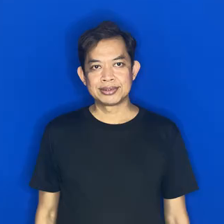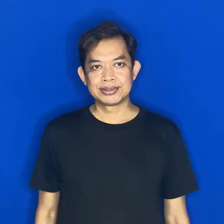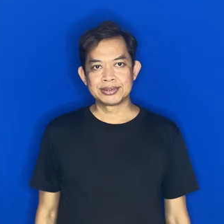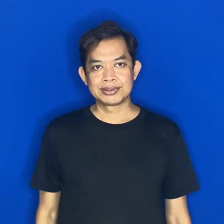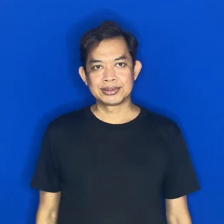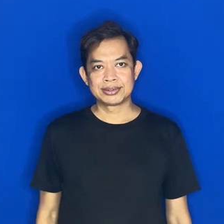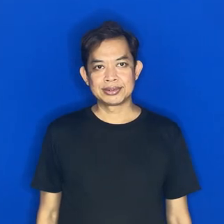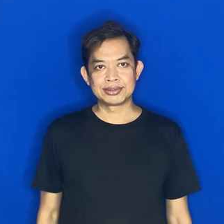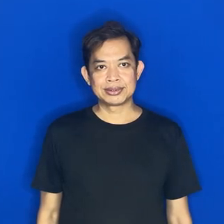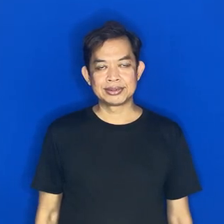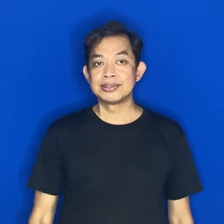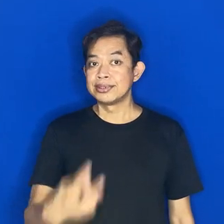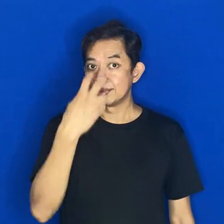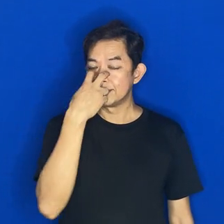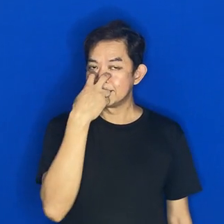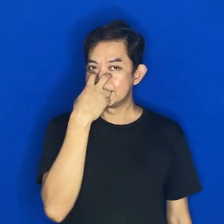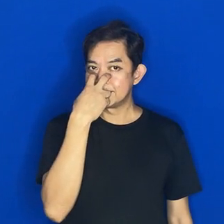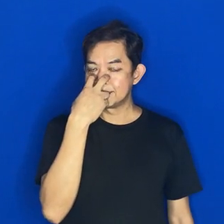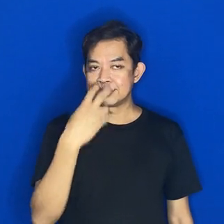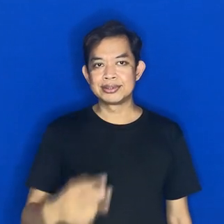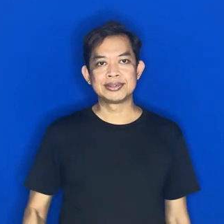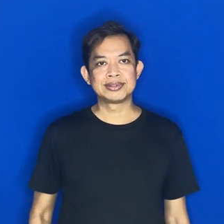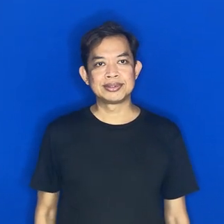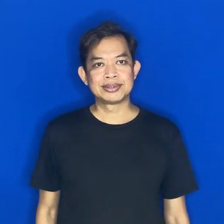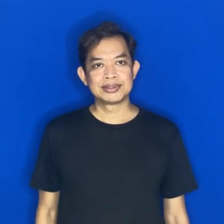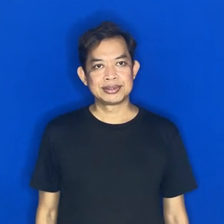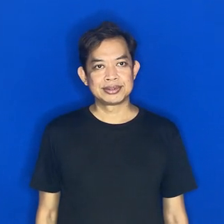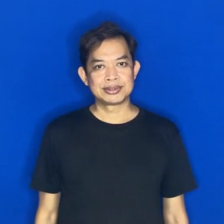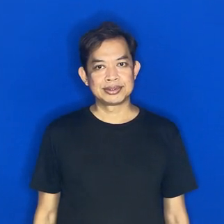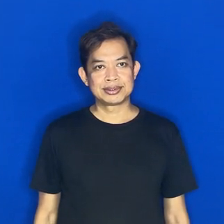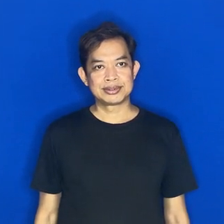blind